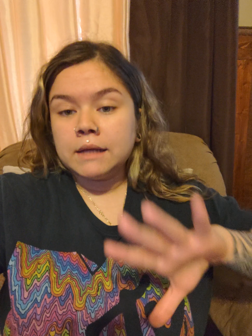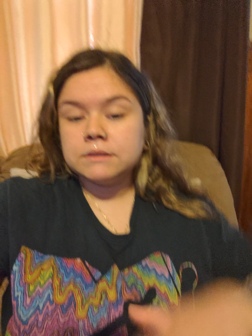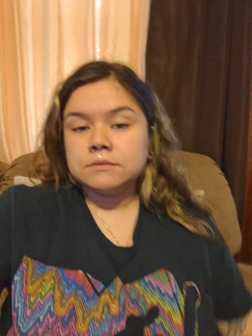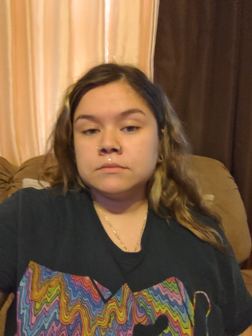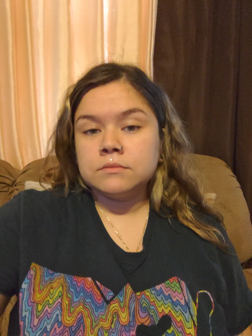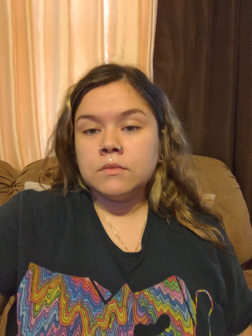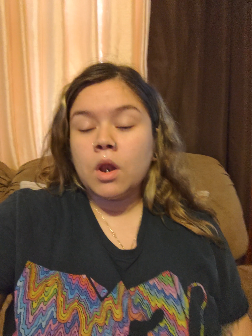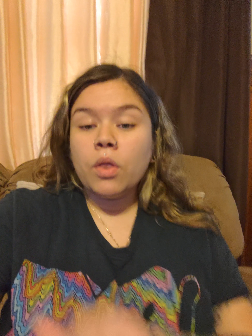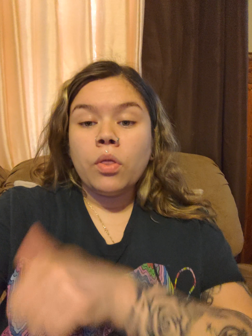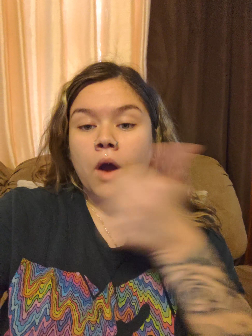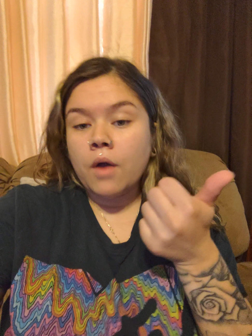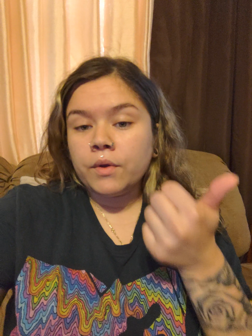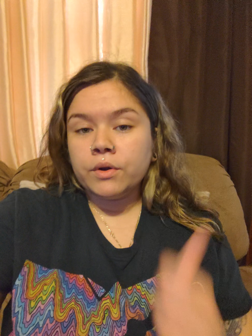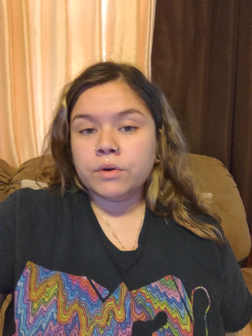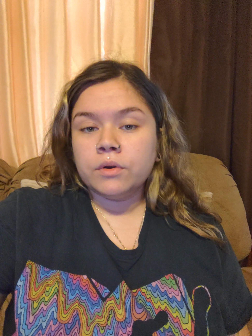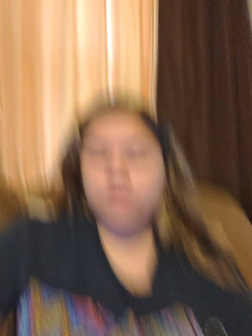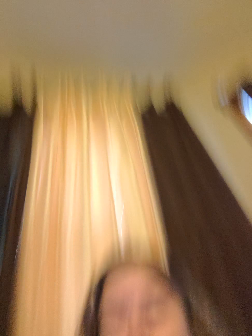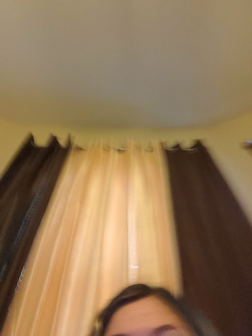other